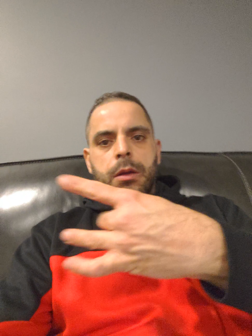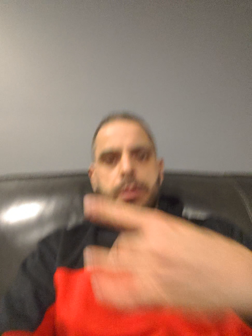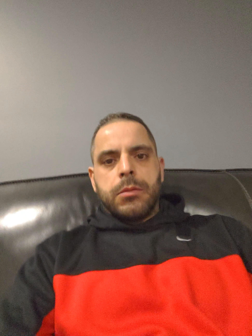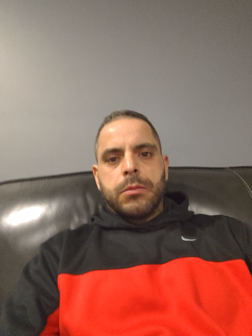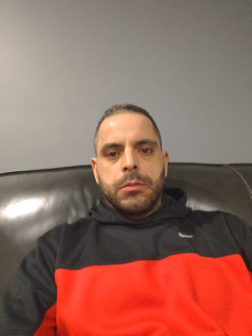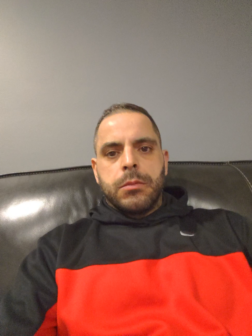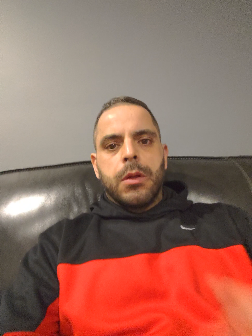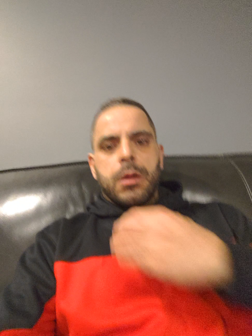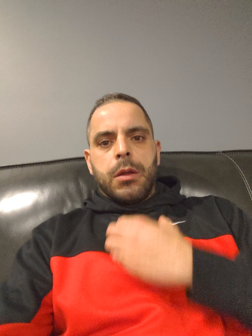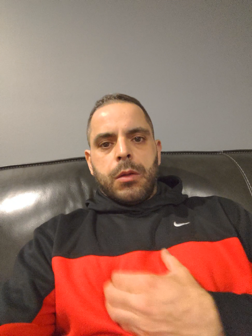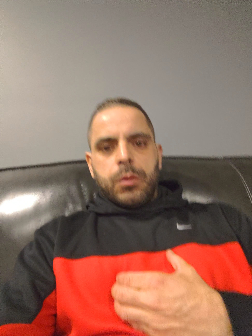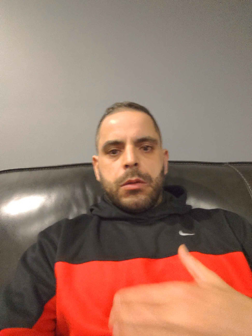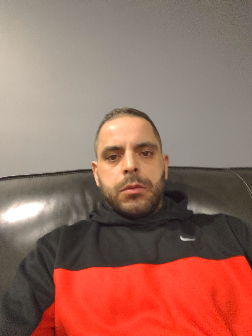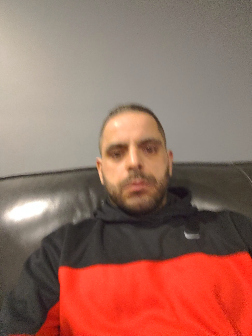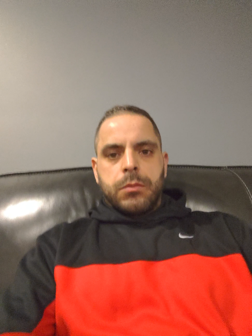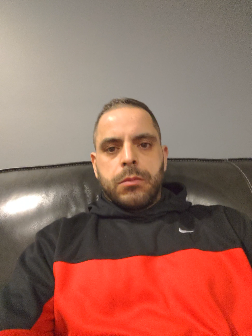hungry